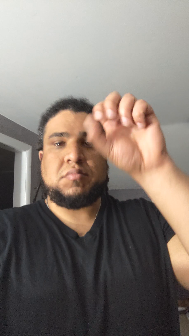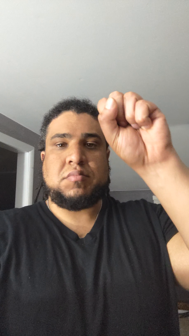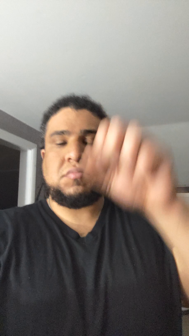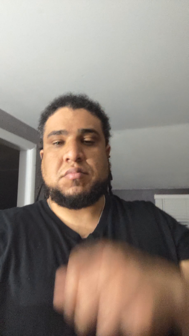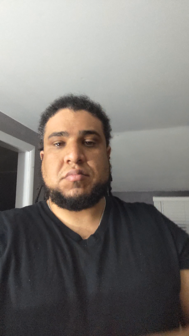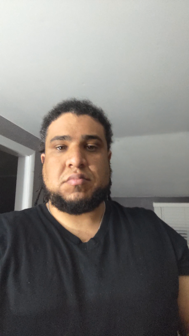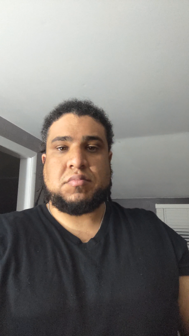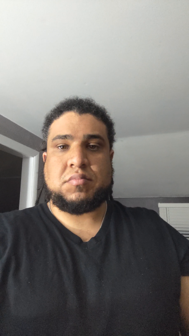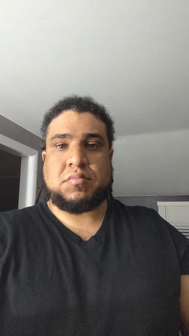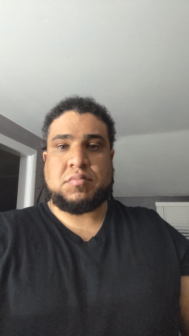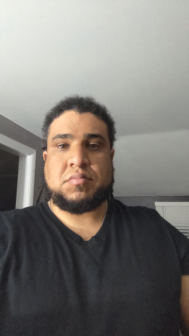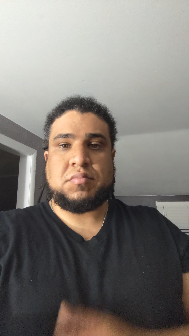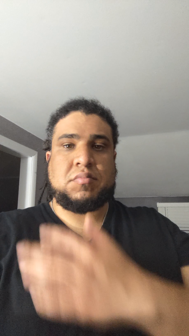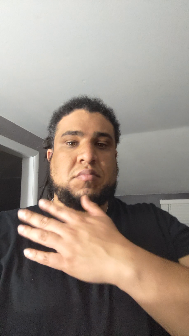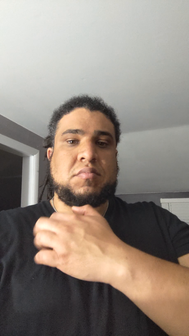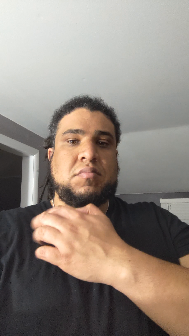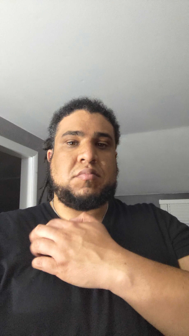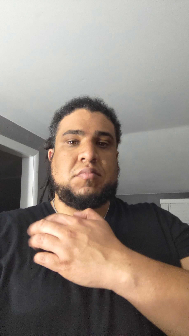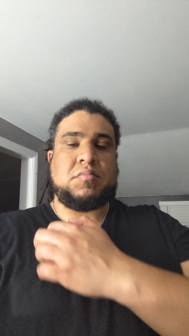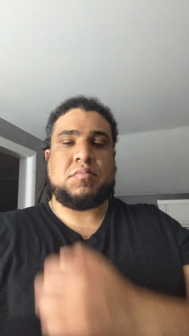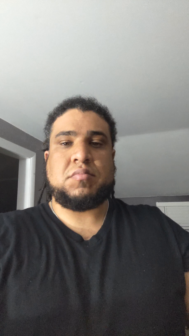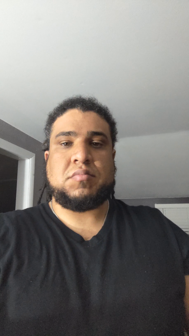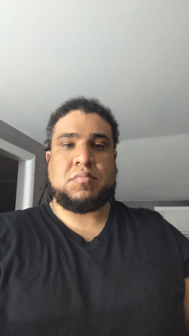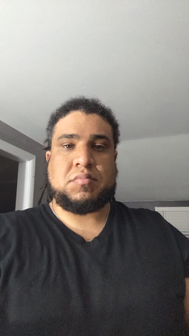bear